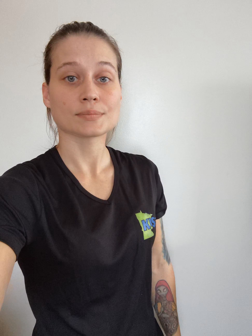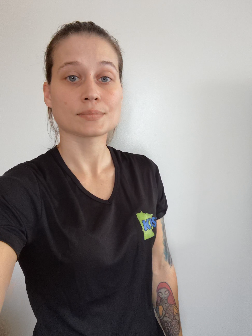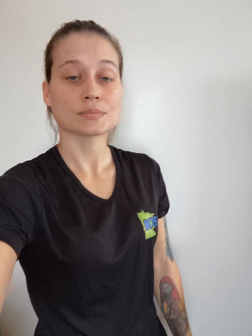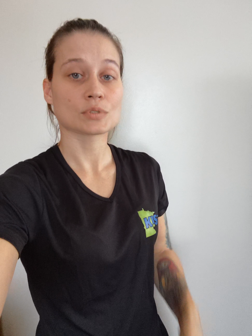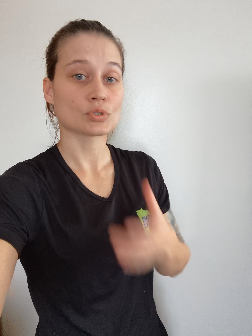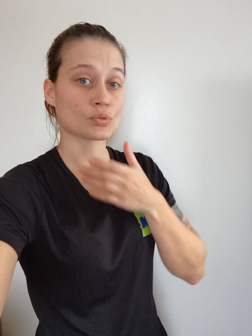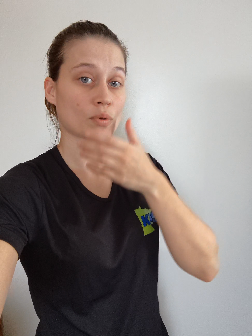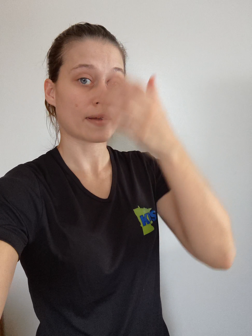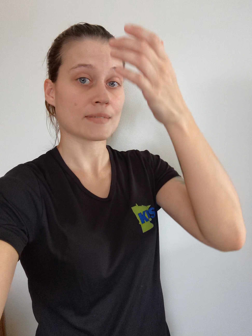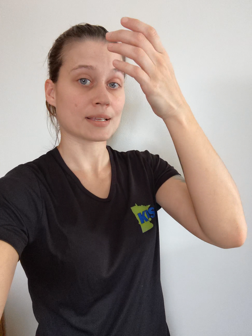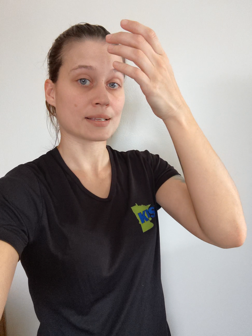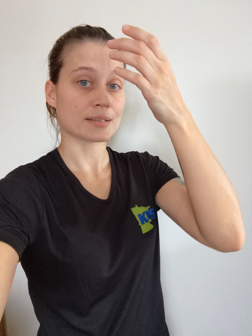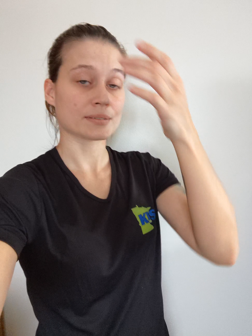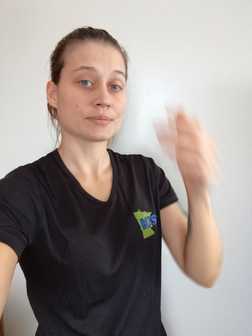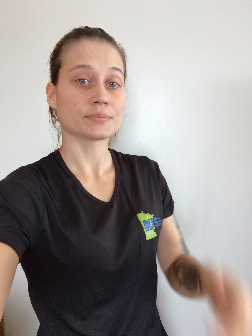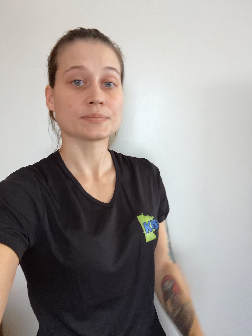giraffe